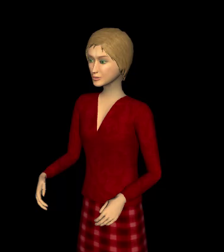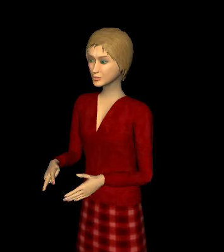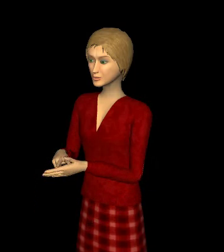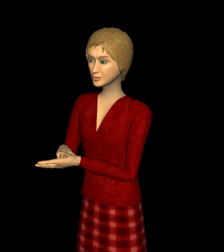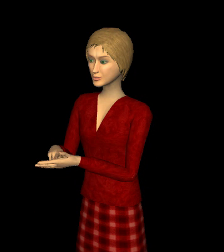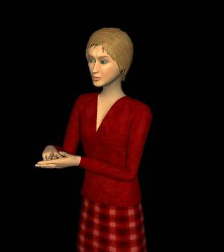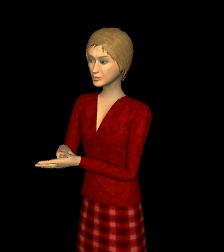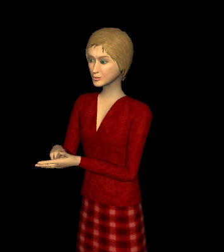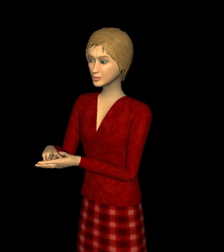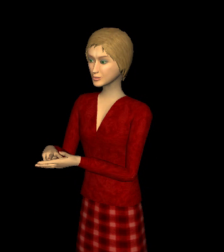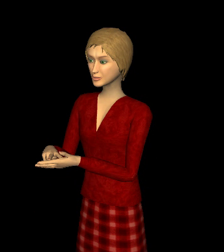يقرأ